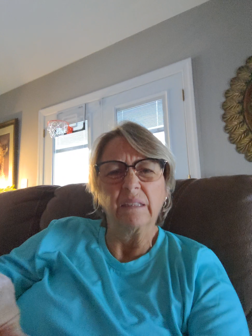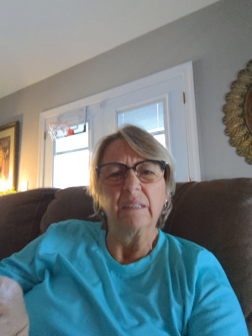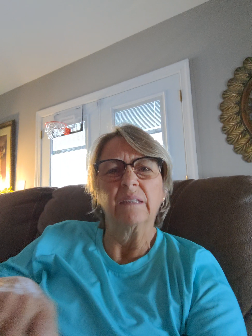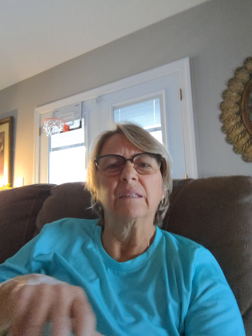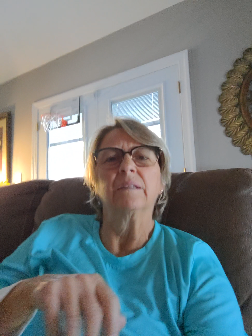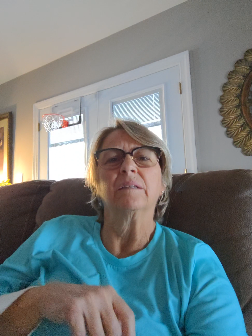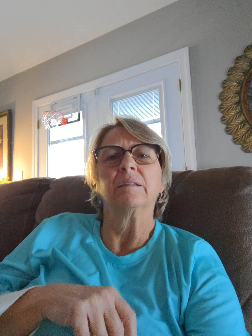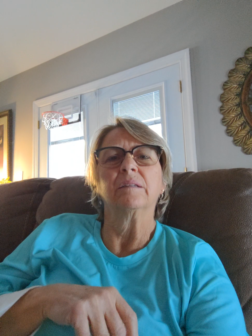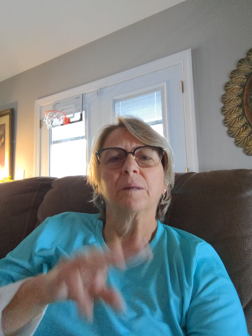hot